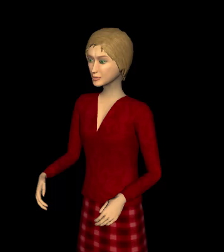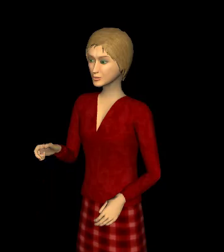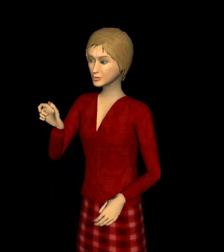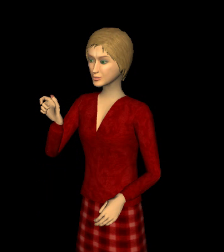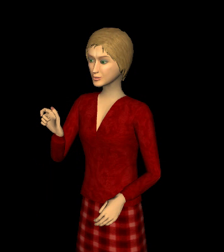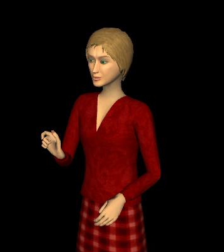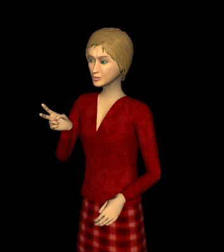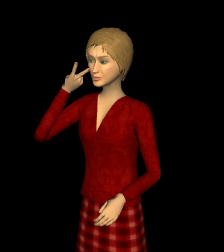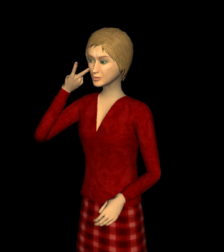نبيل